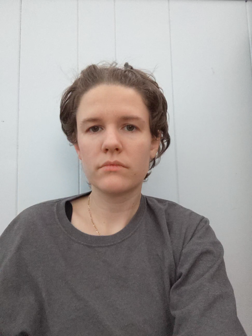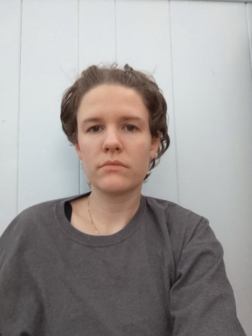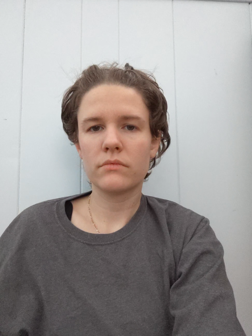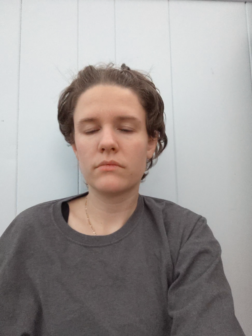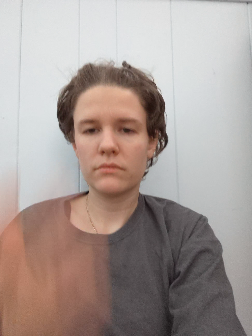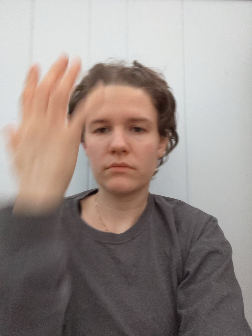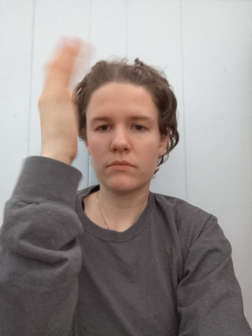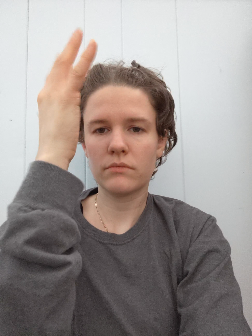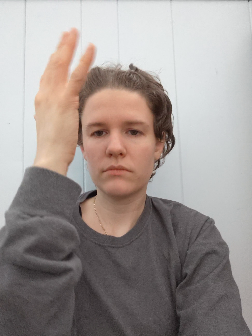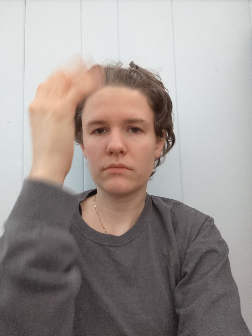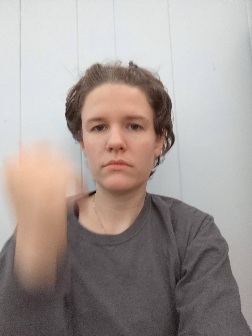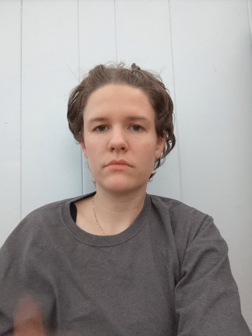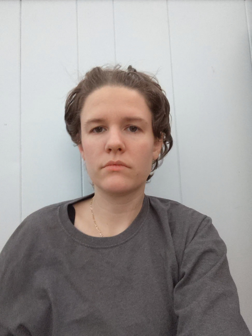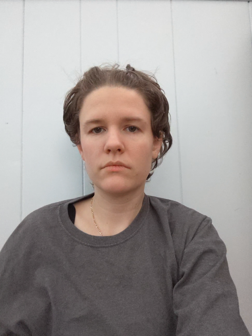tree